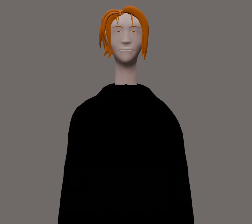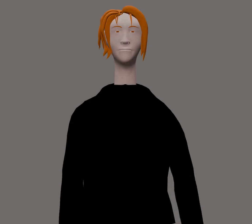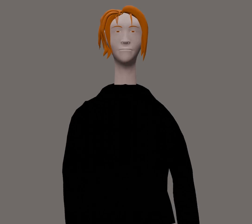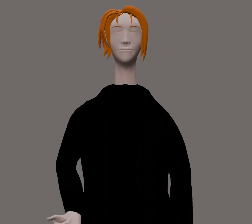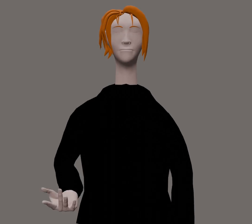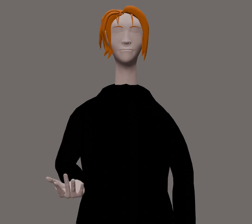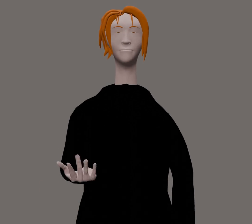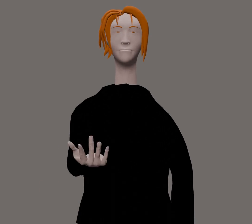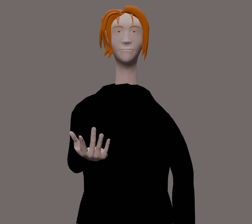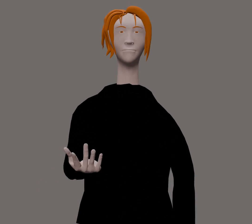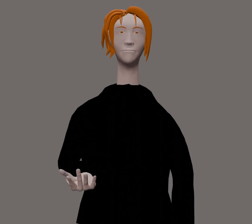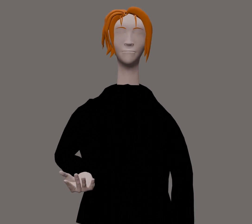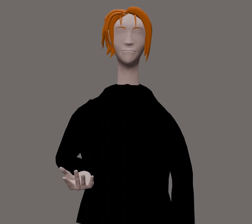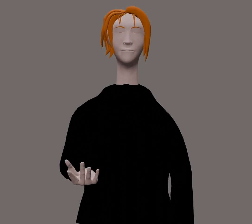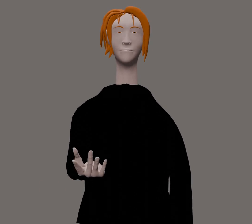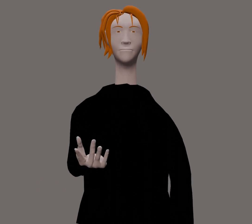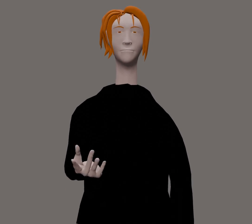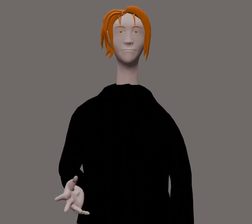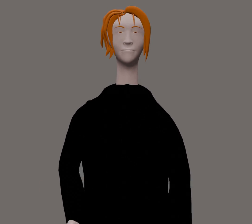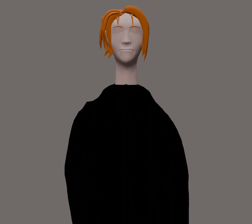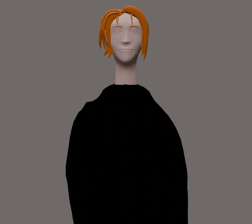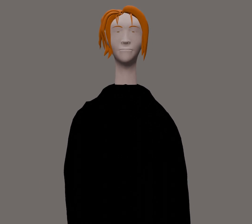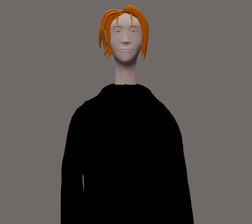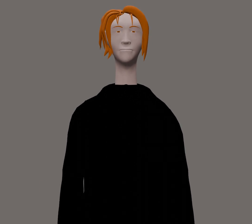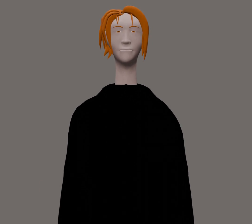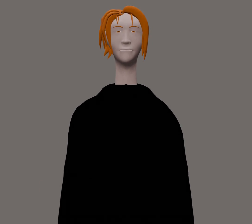Bowling